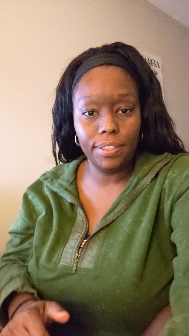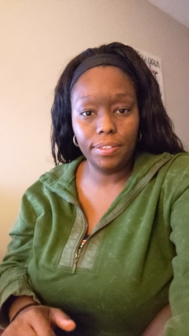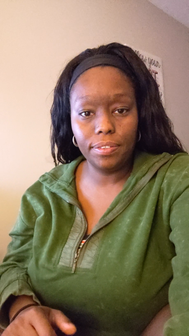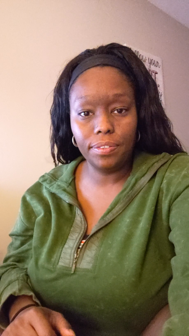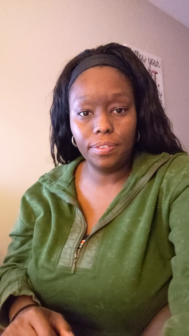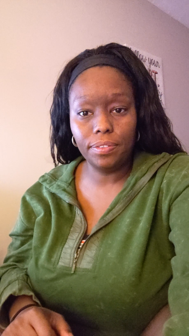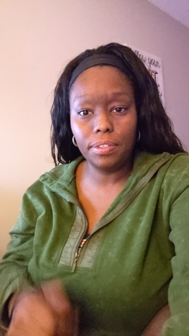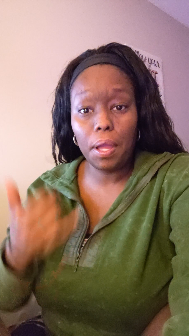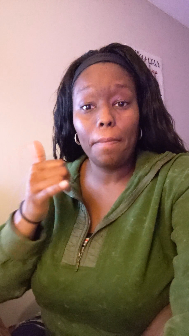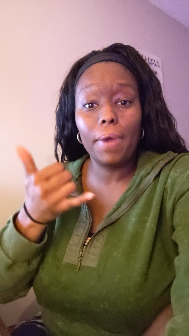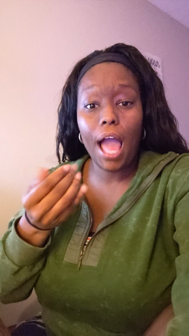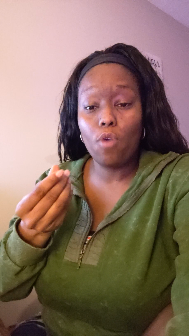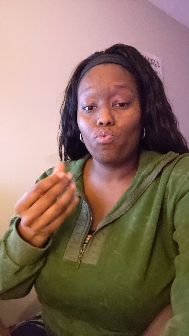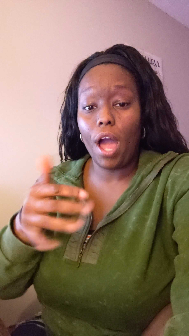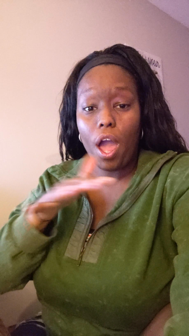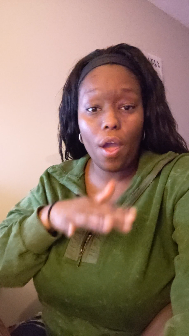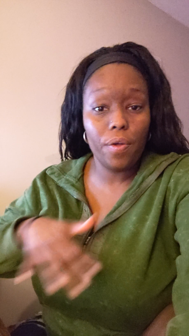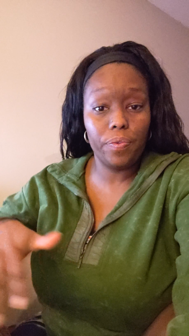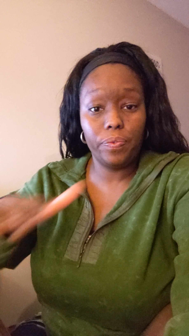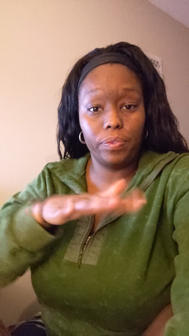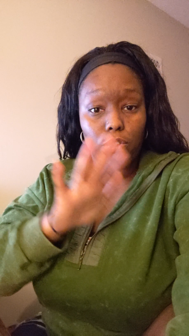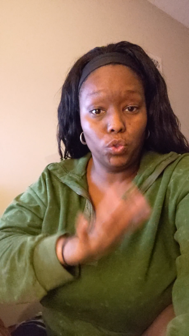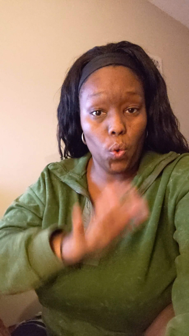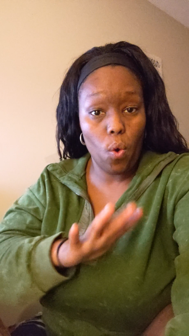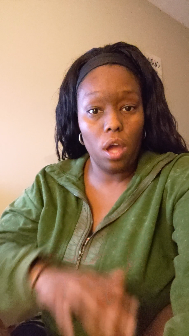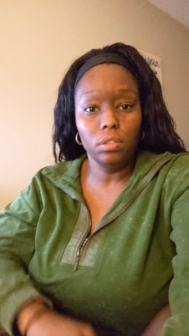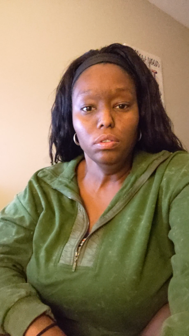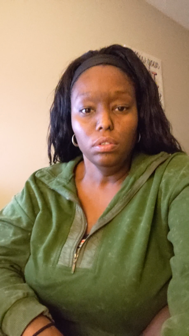playground